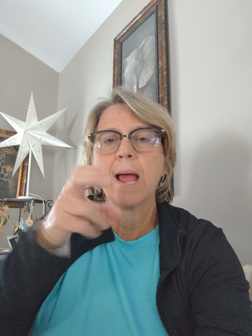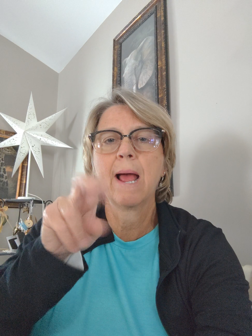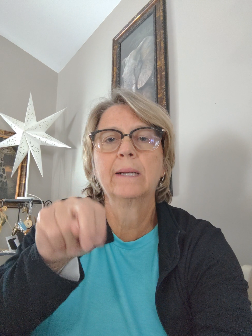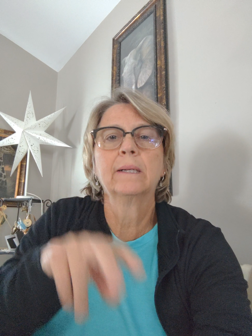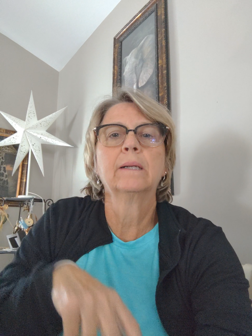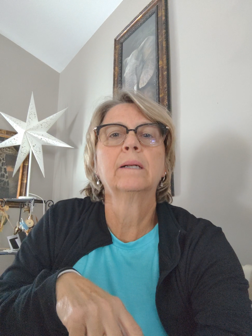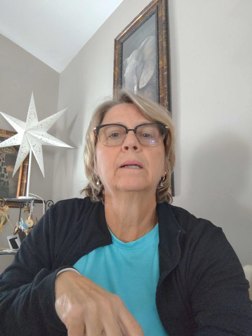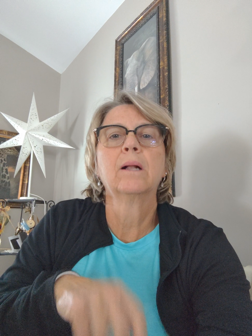hen